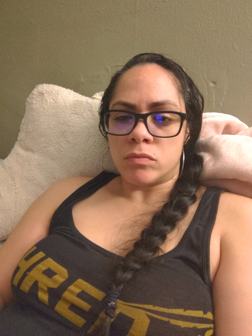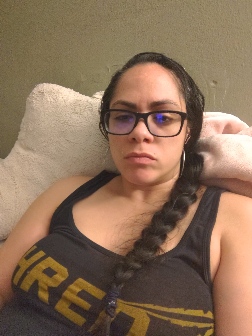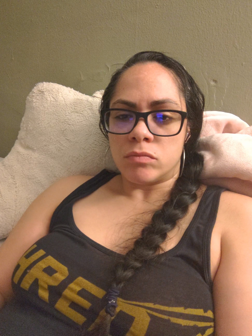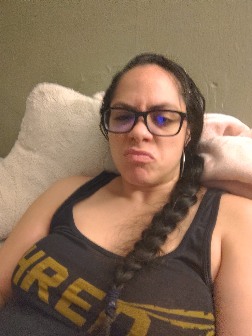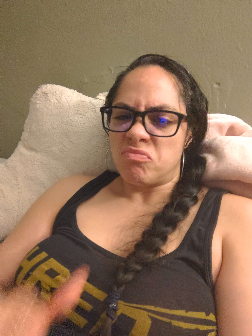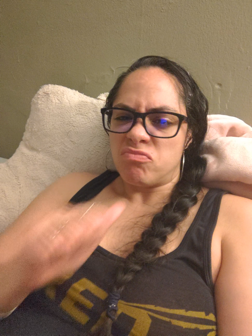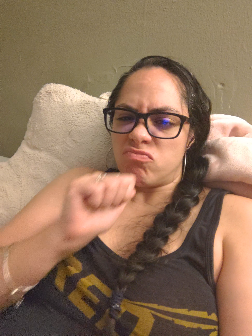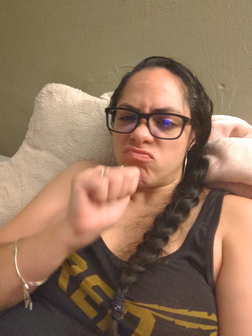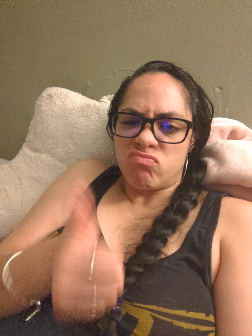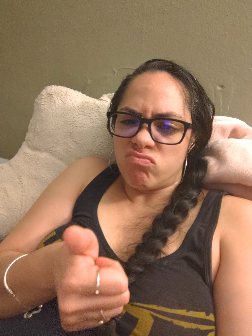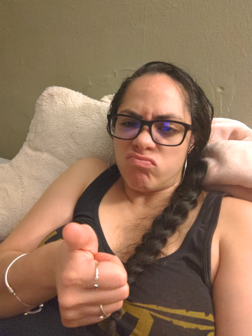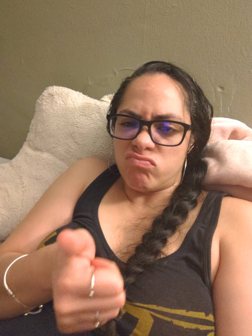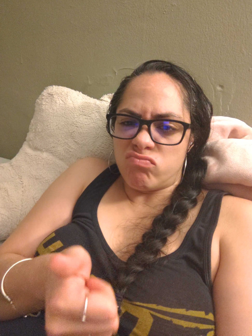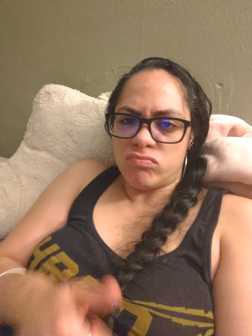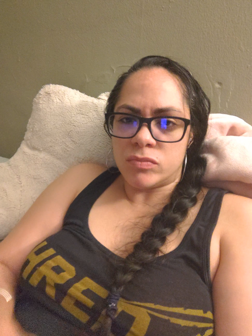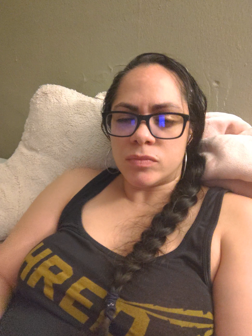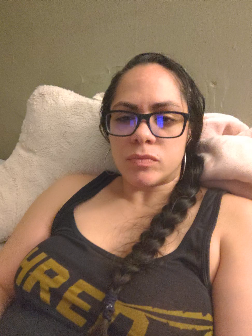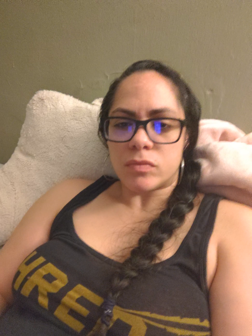not